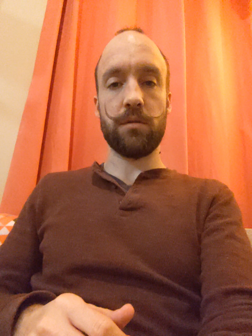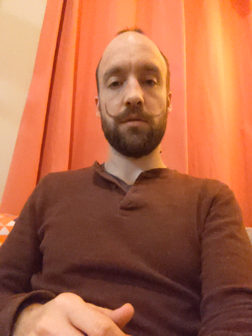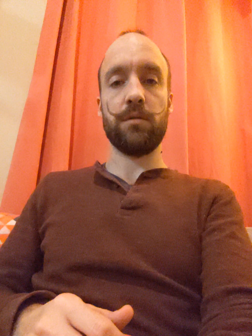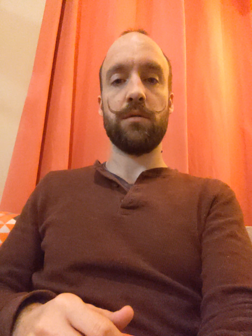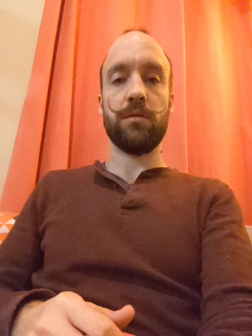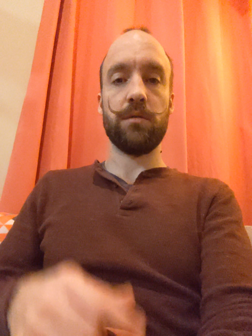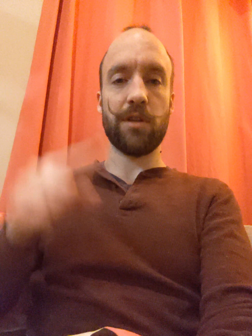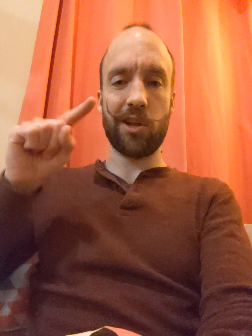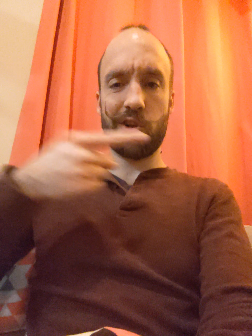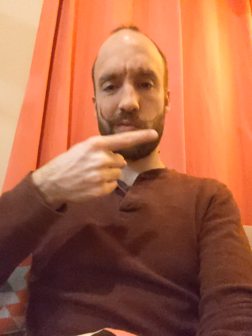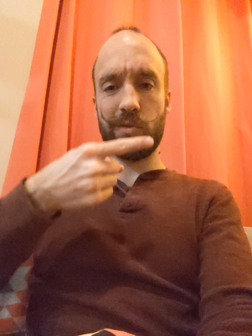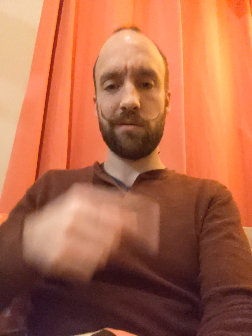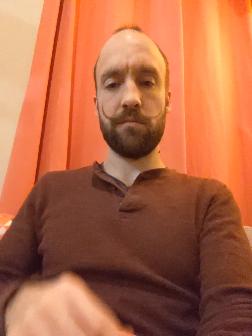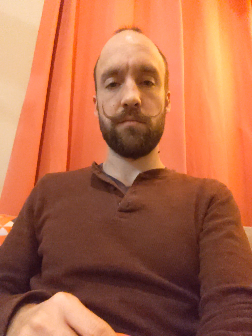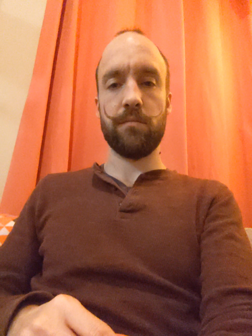owie